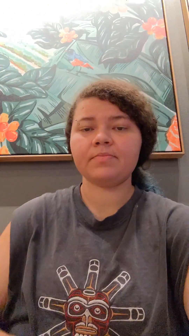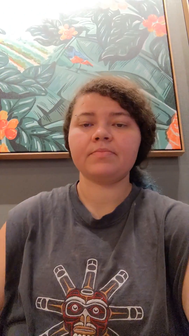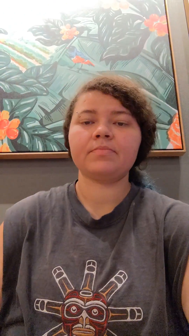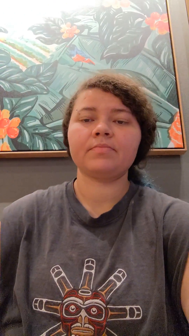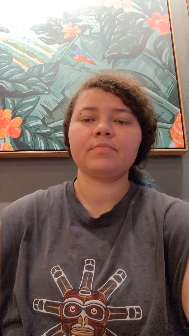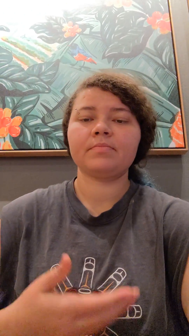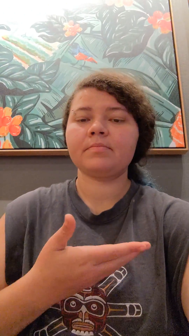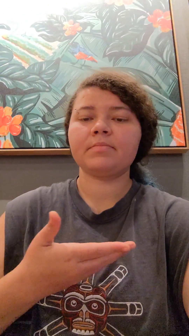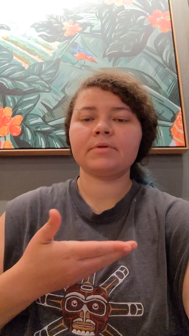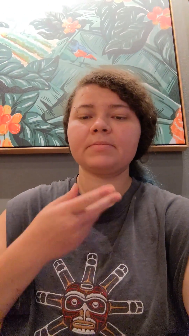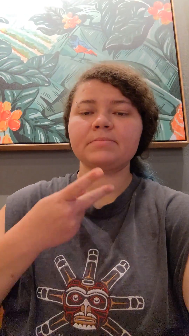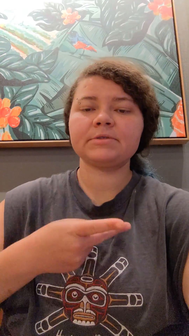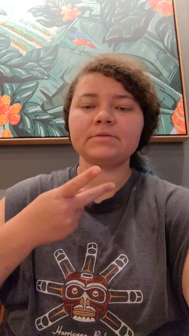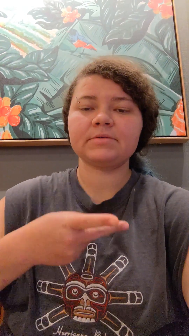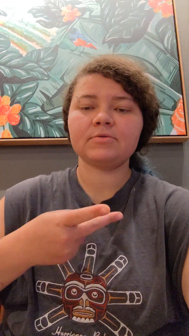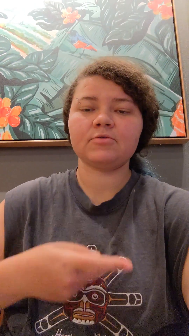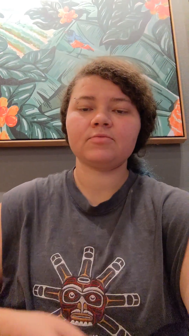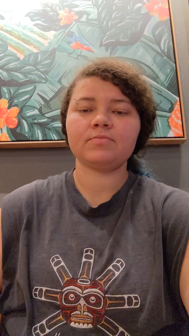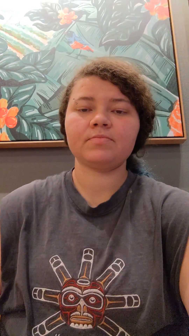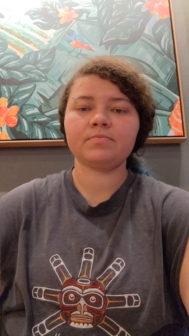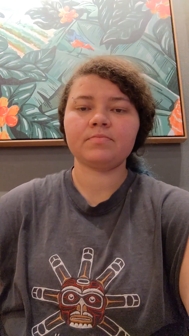babysitter